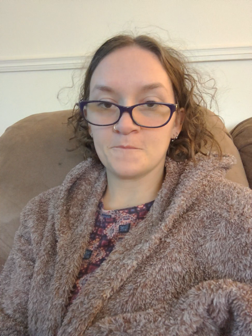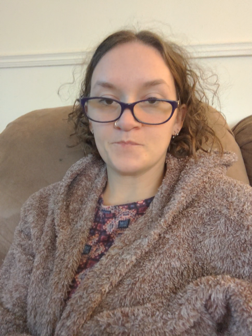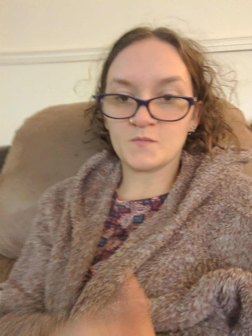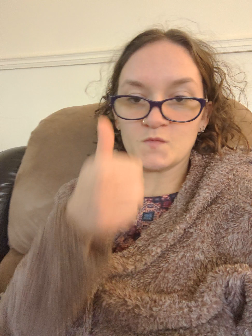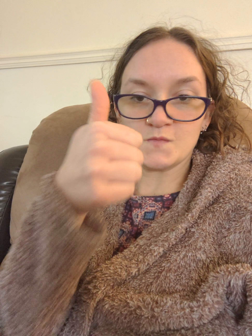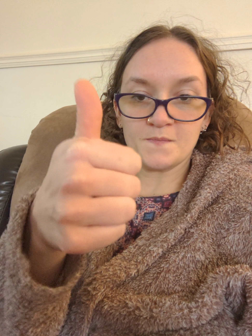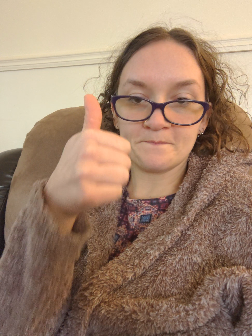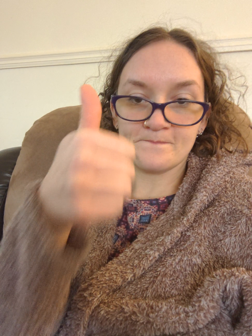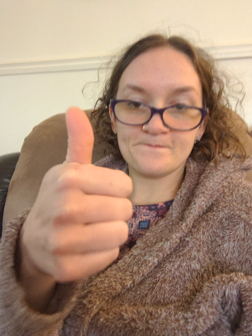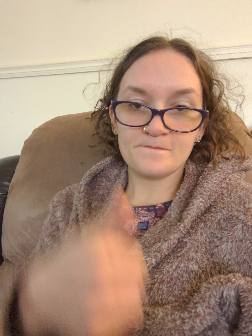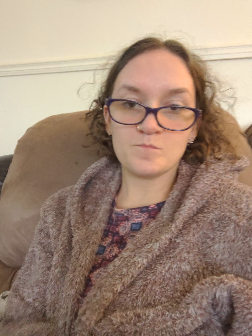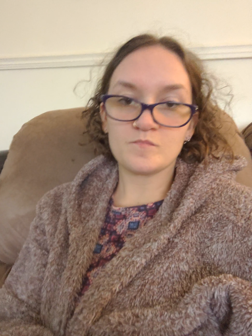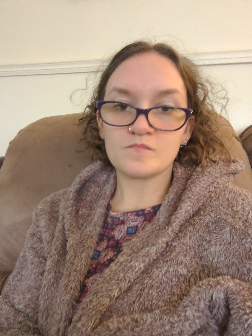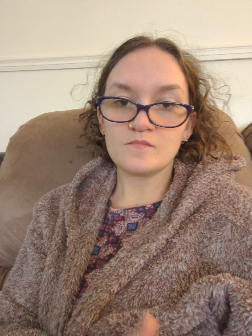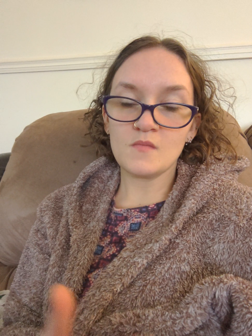yourself